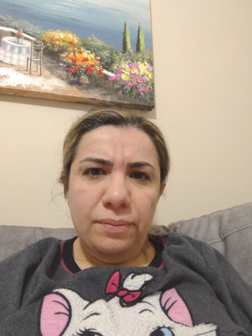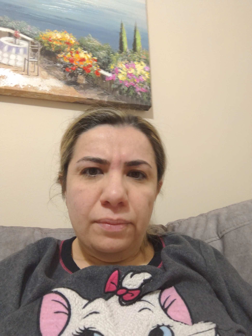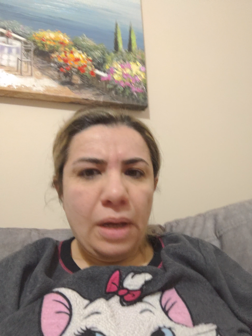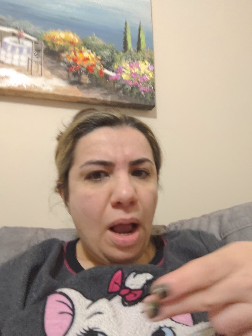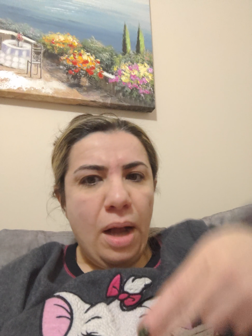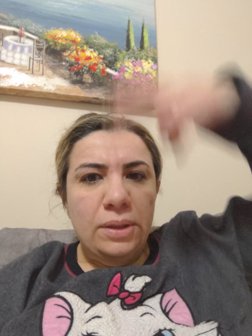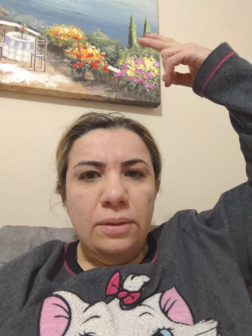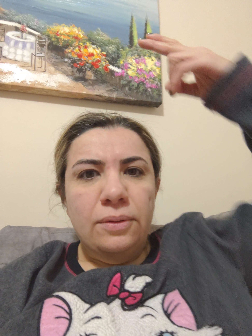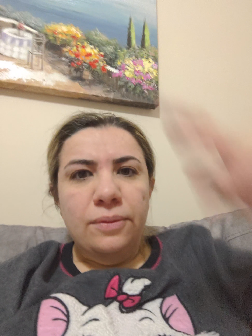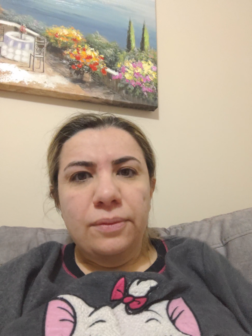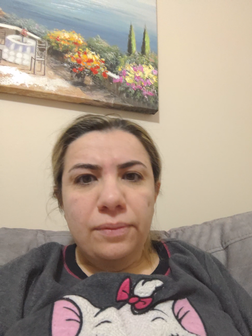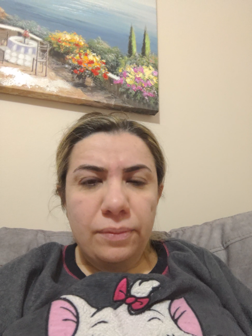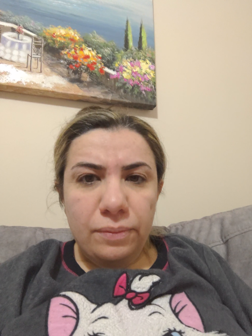high